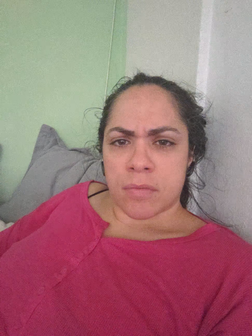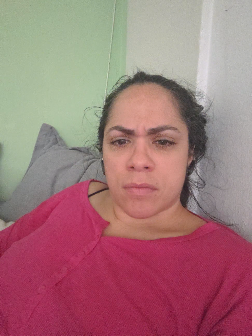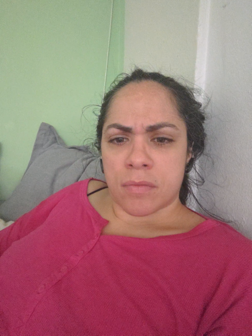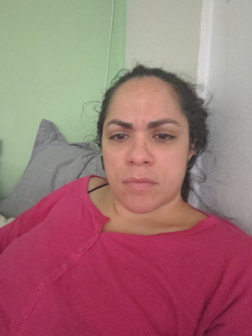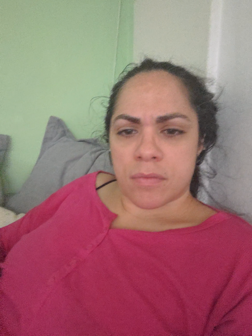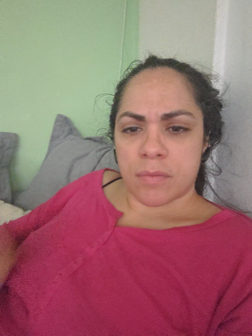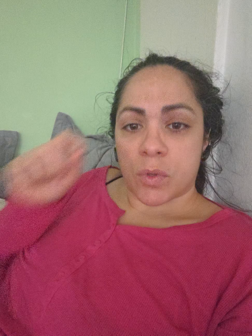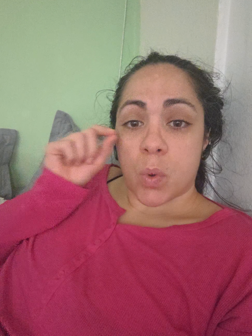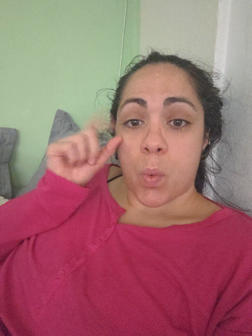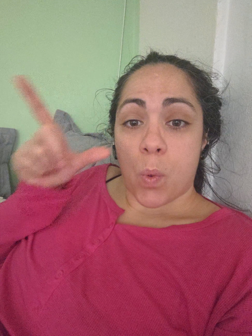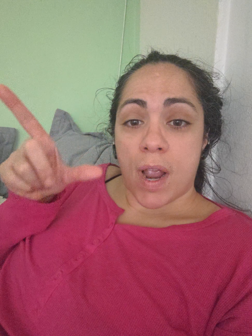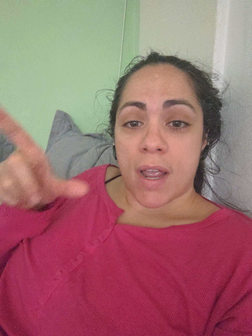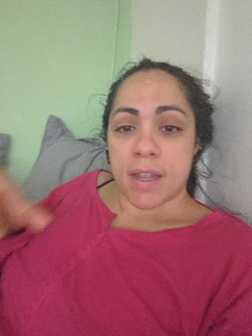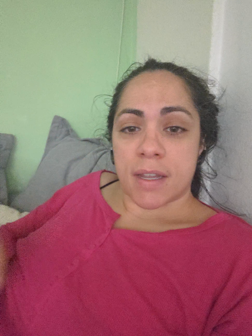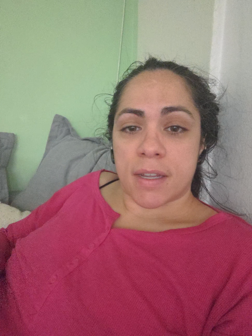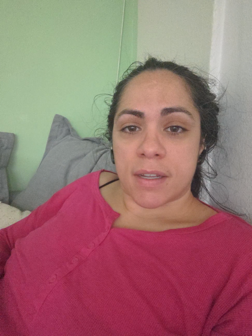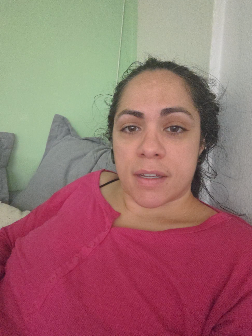wake